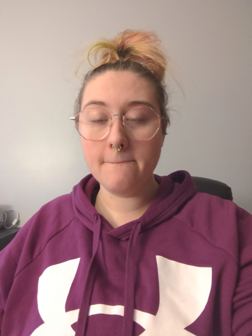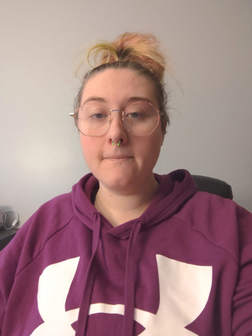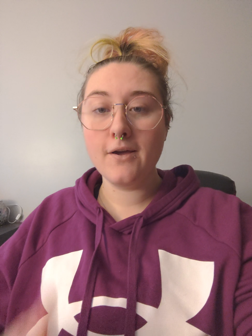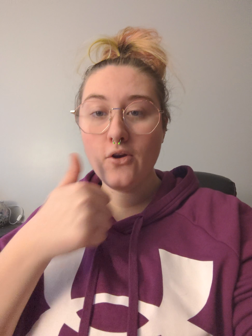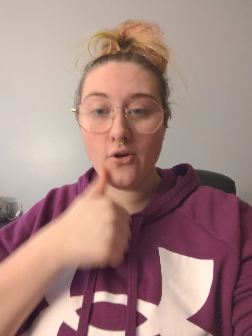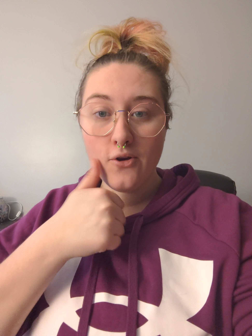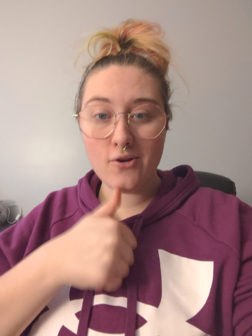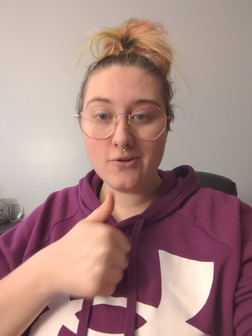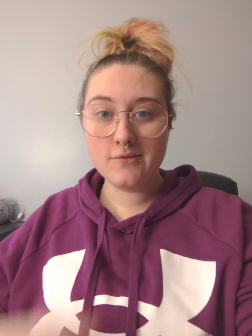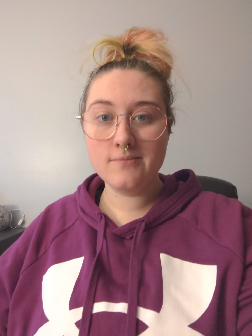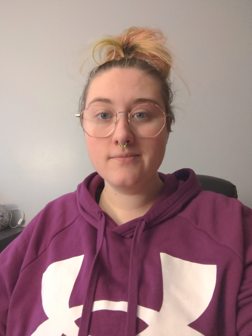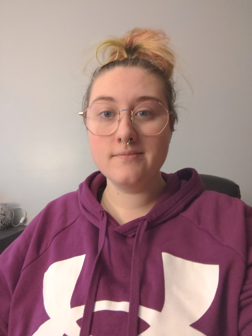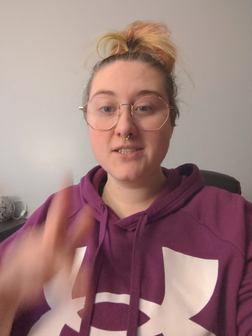girl